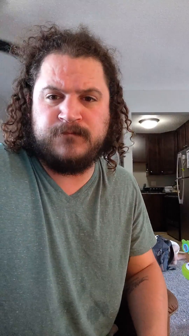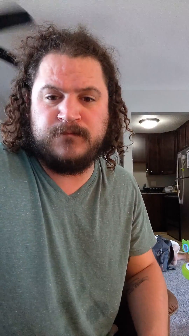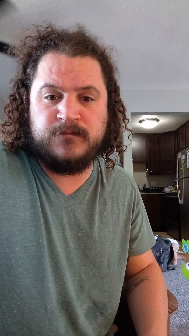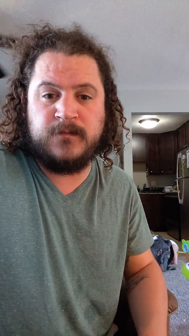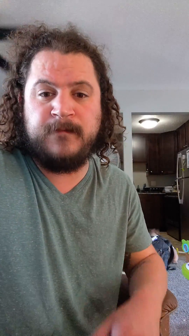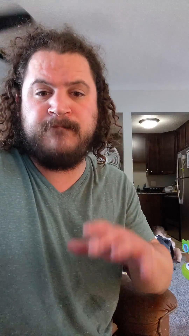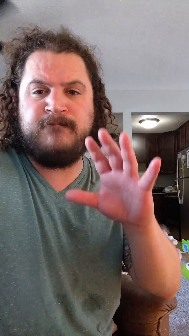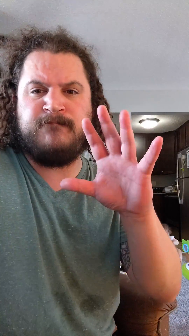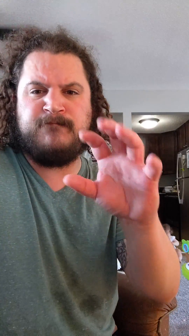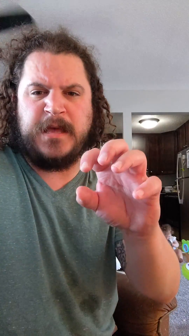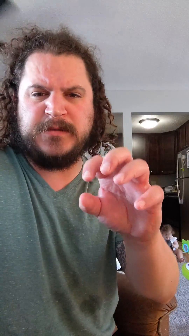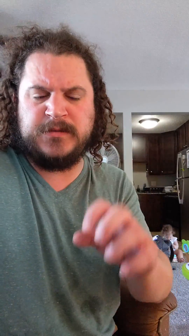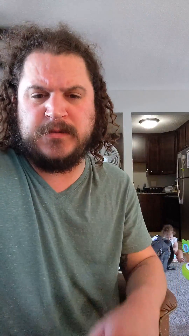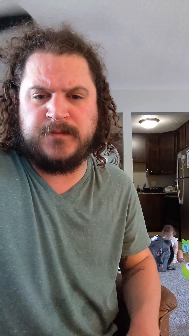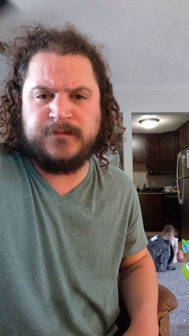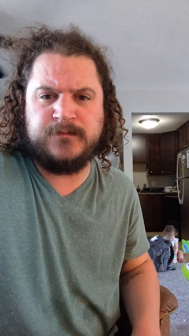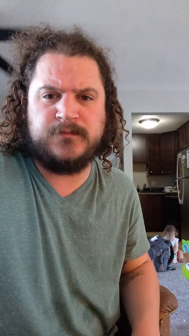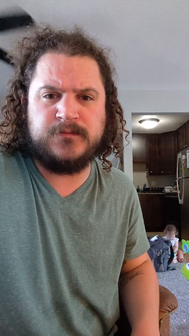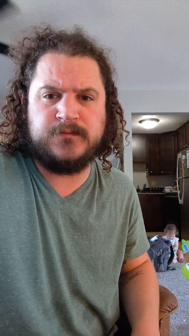bite